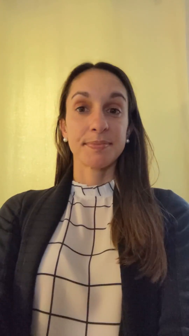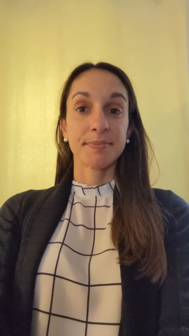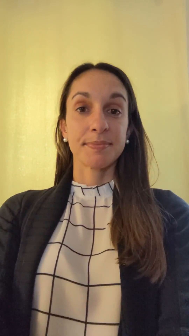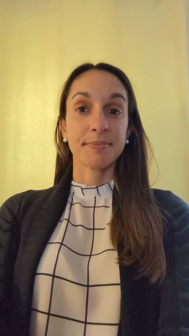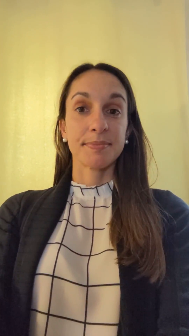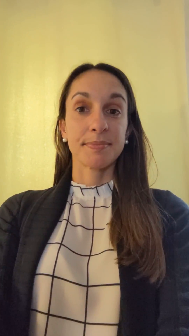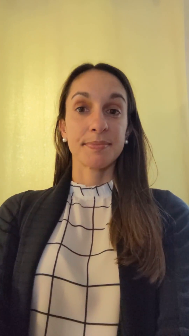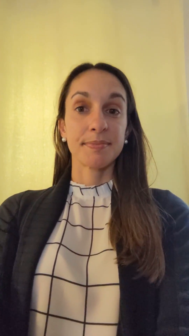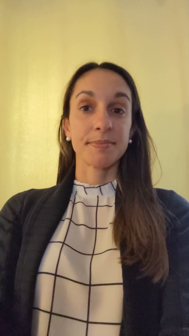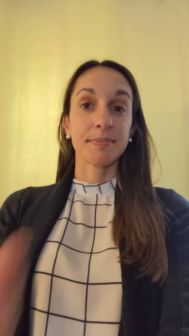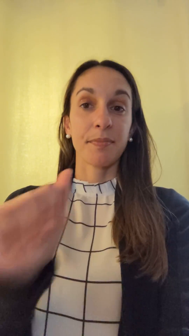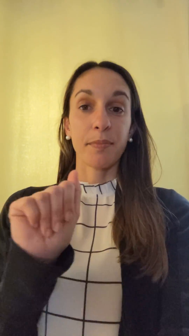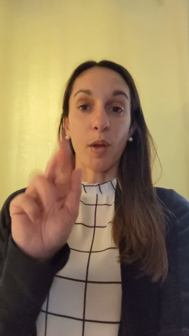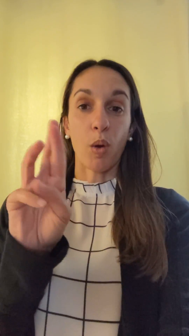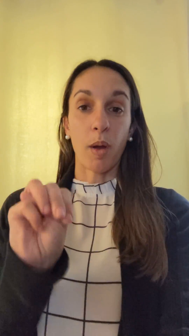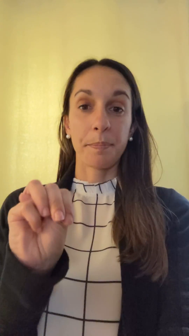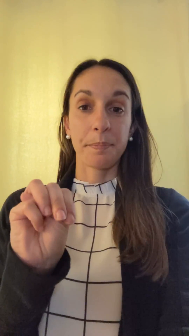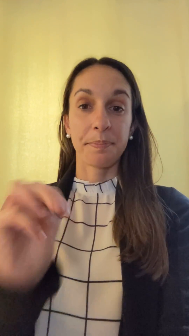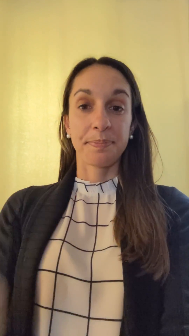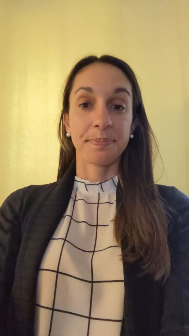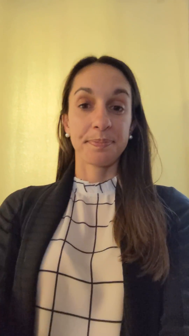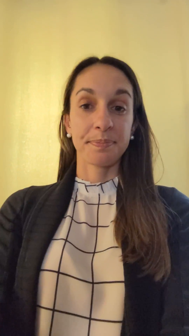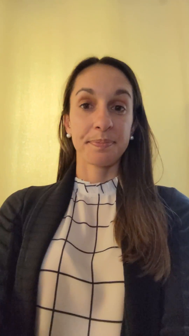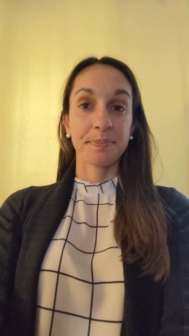am